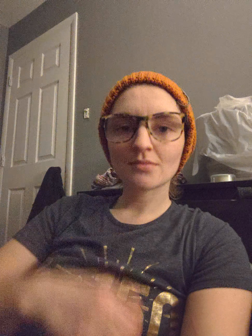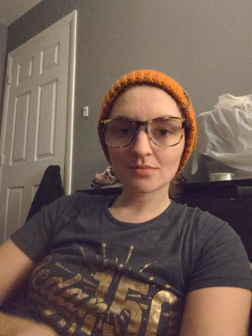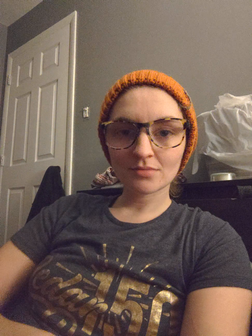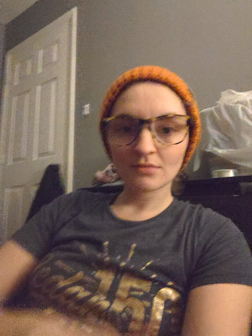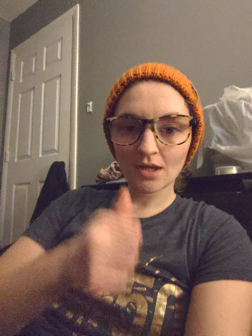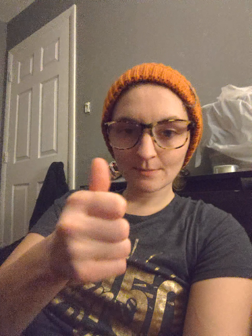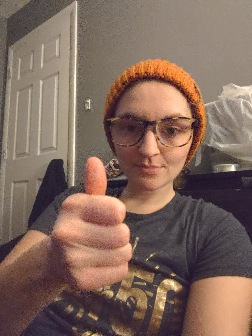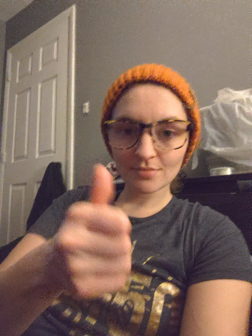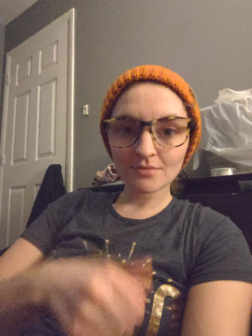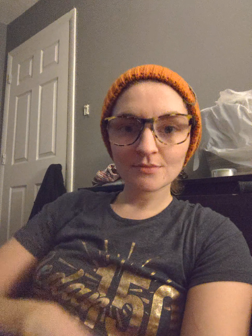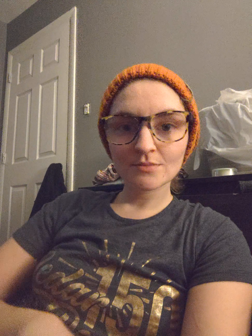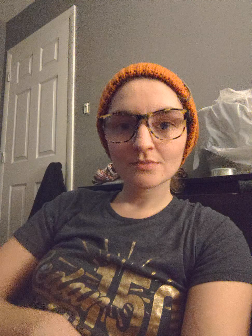yourself